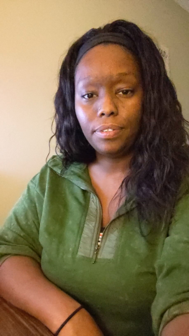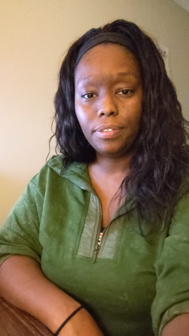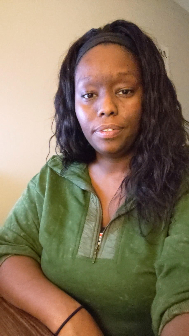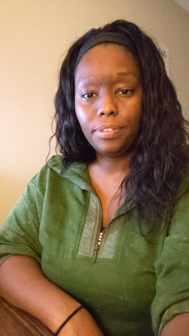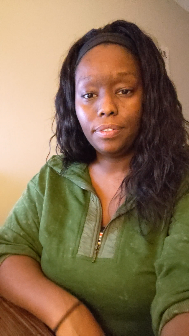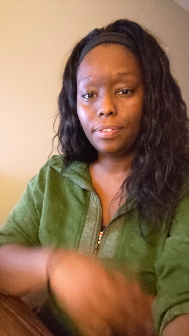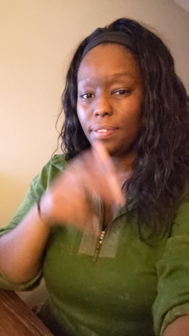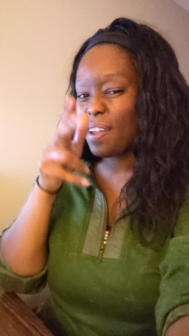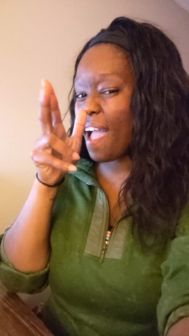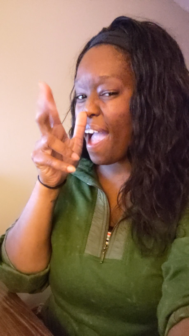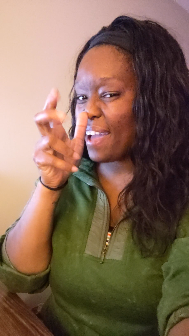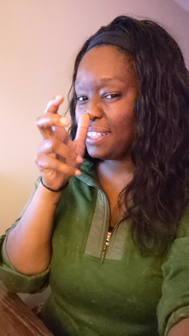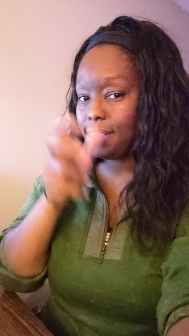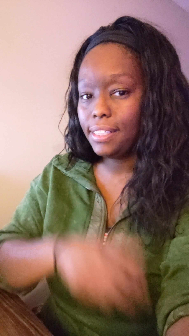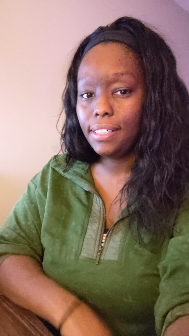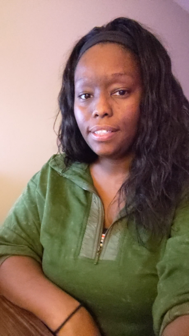ant